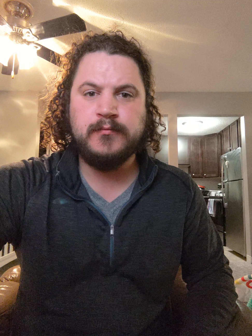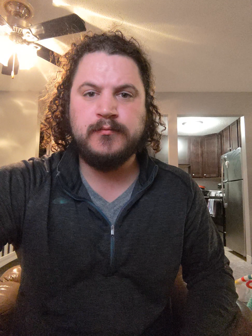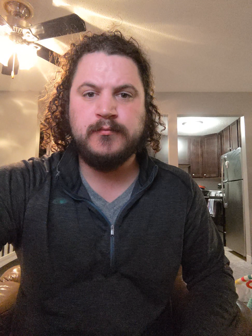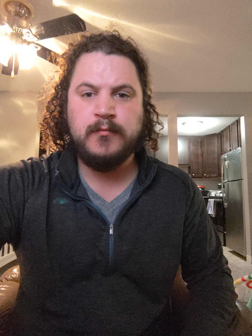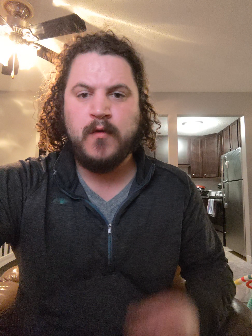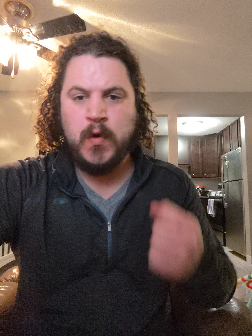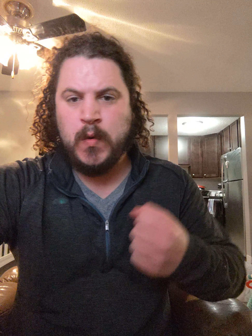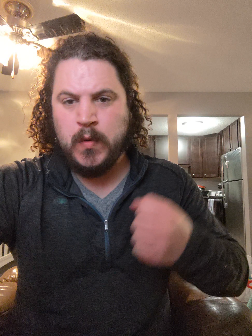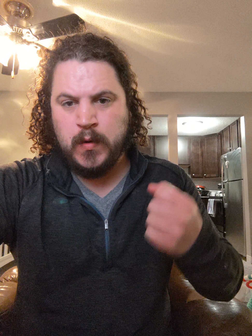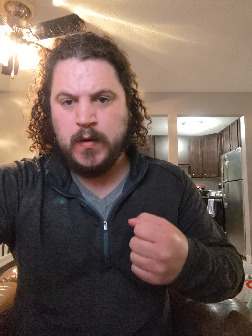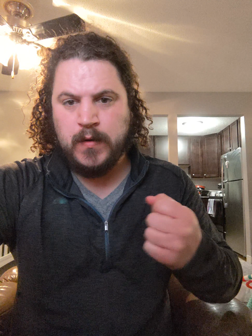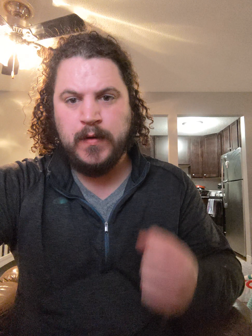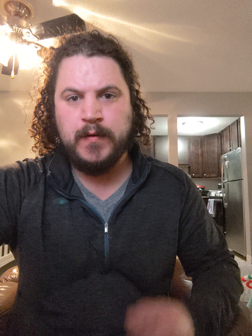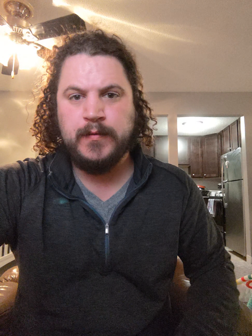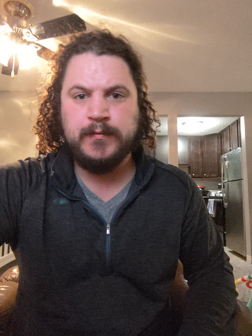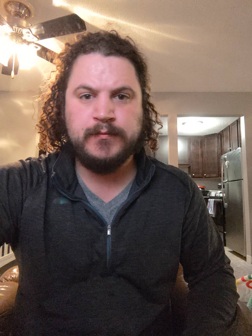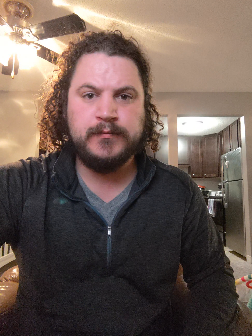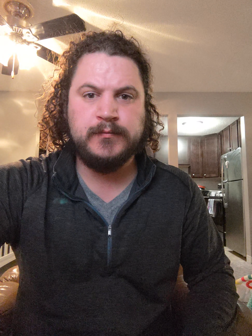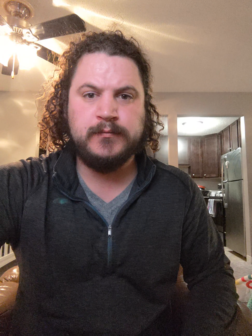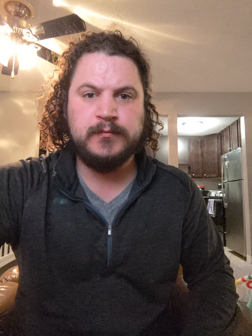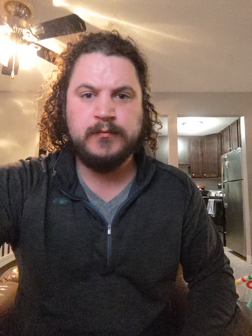car